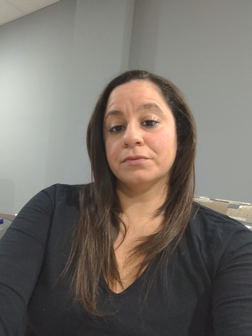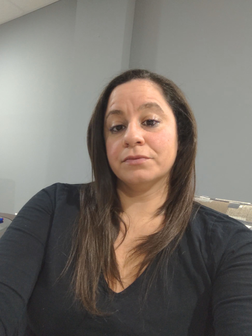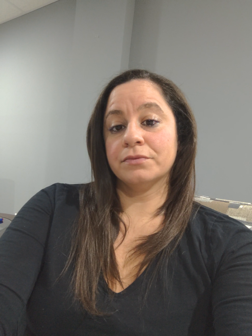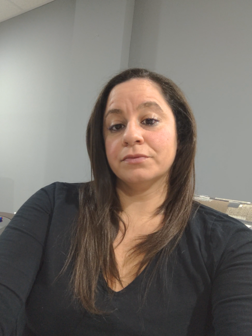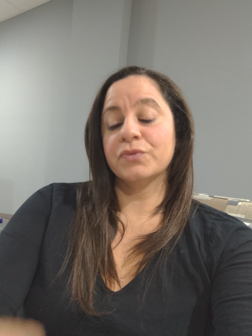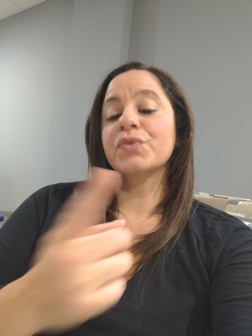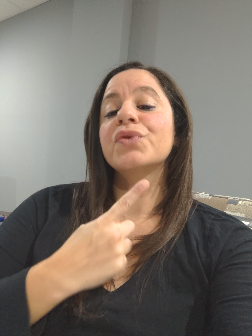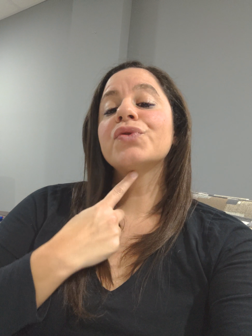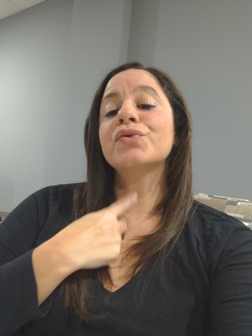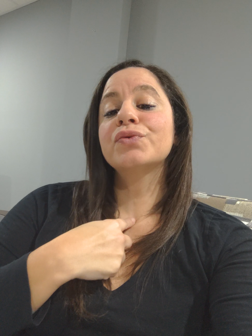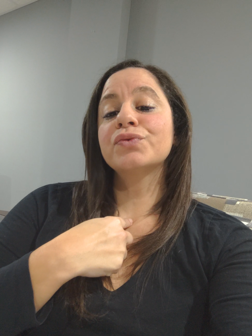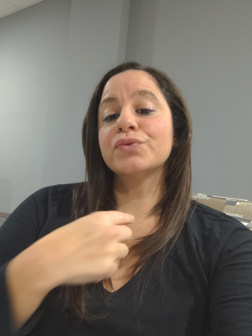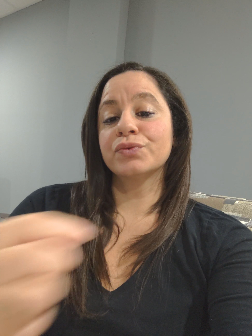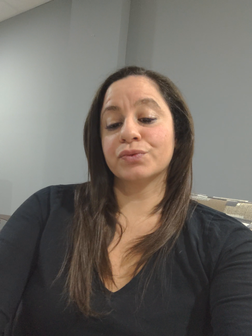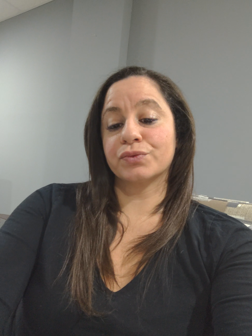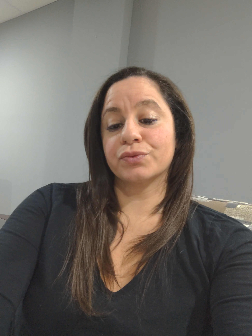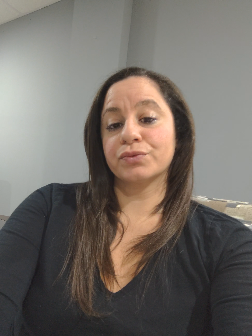thirsty